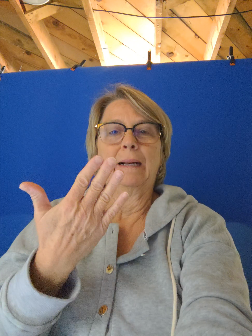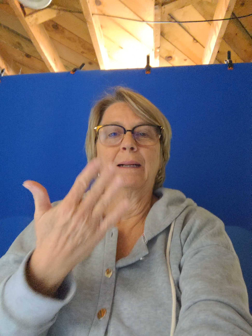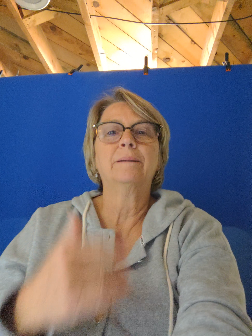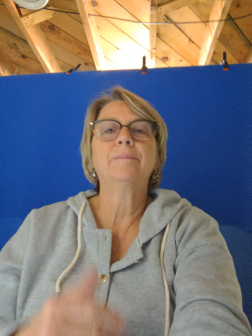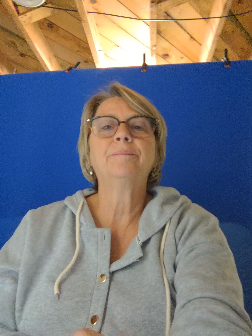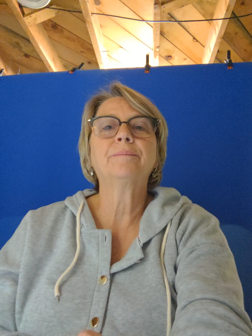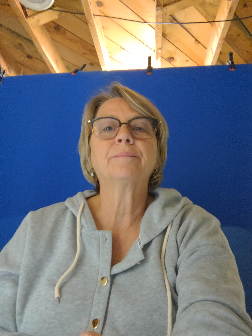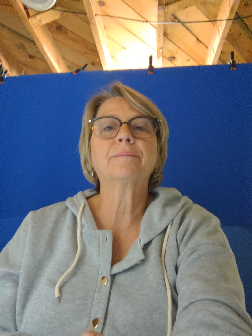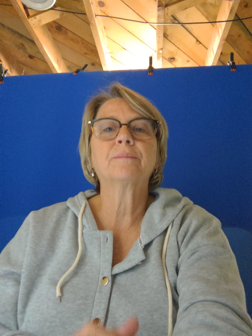mitten